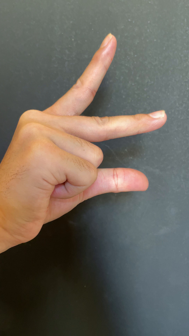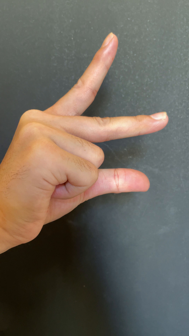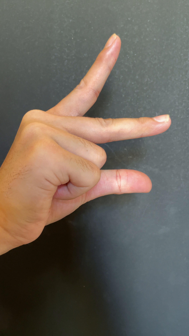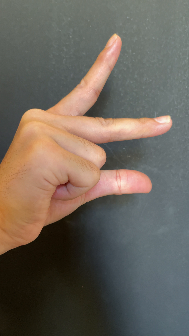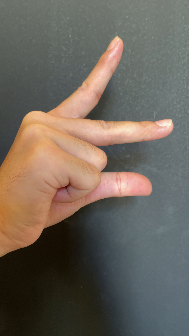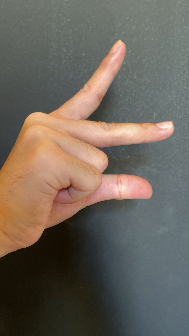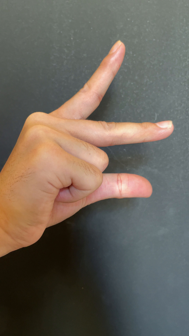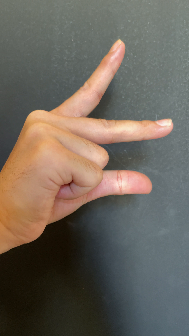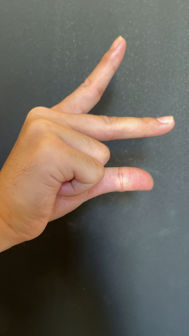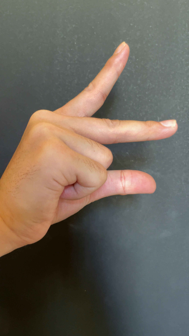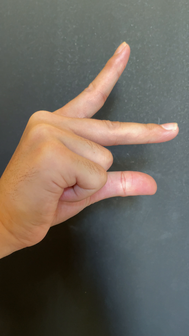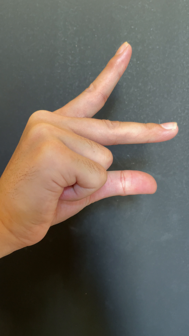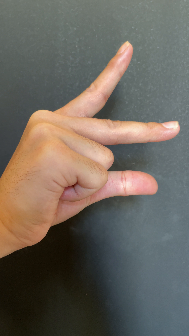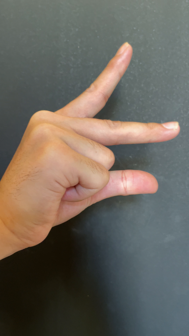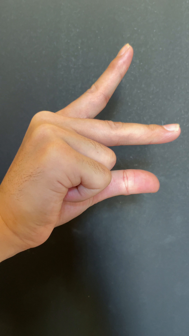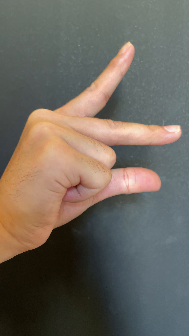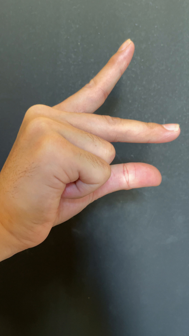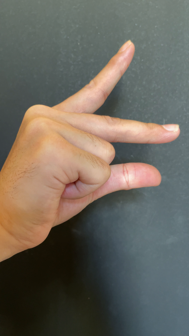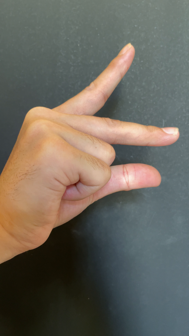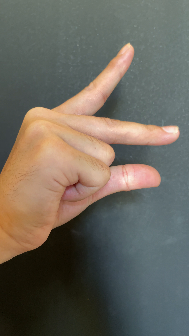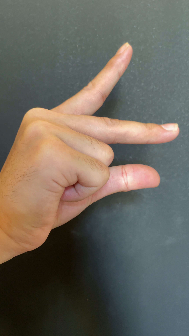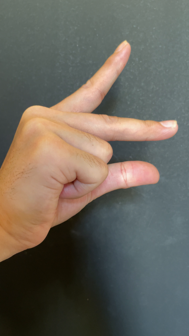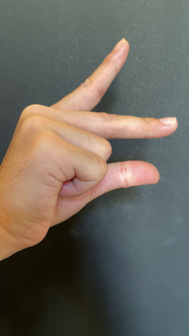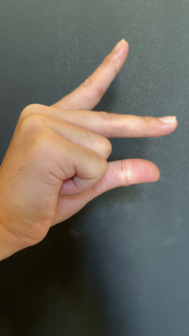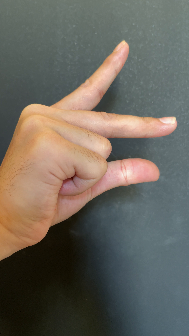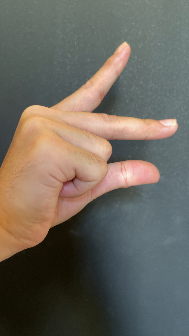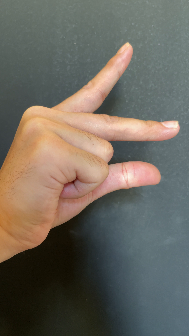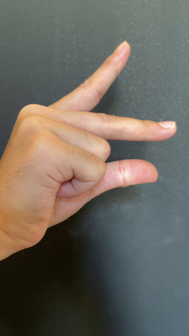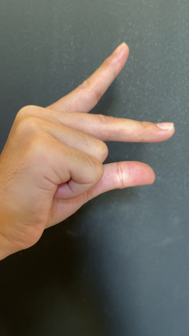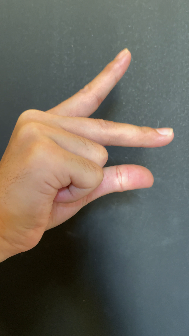त्र